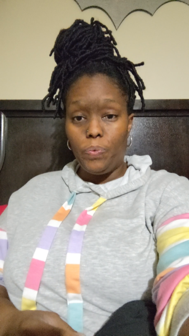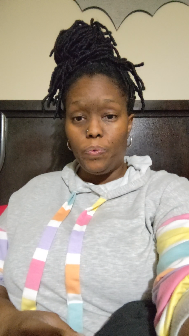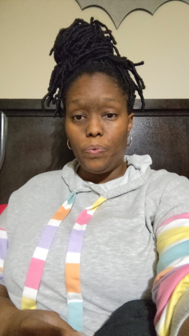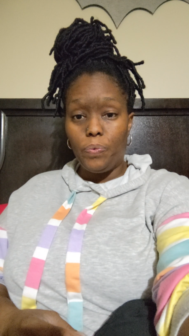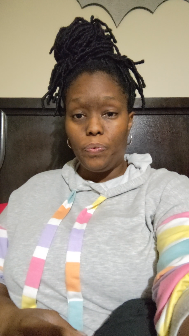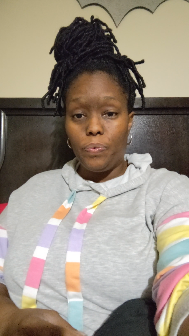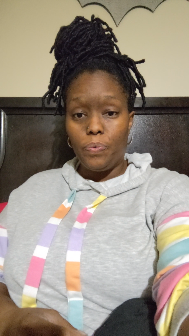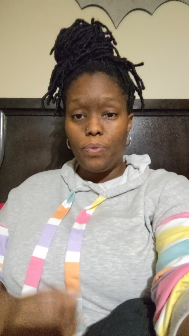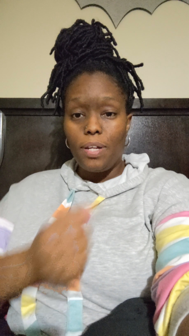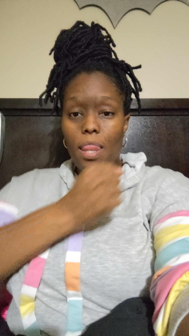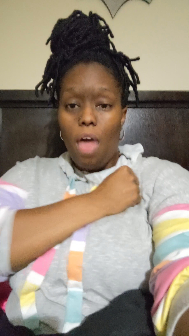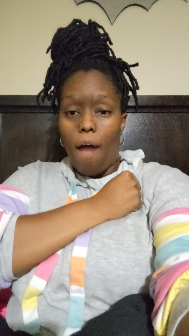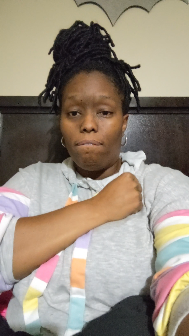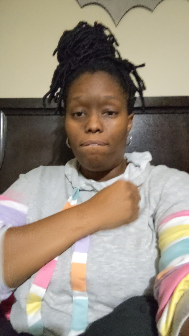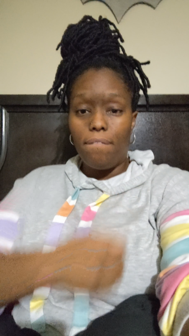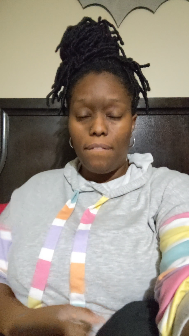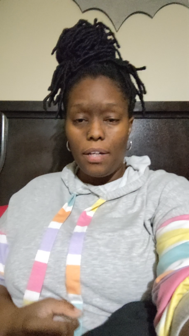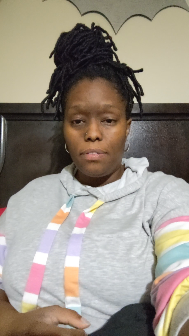love